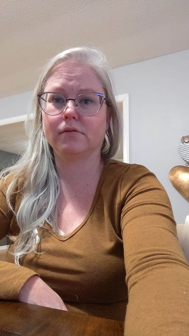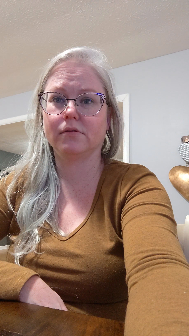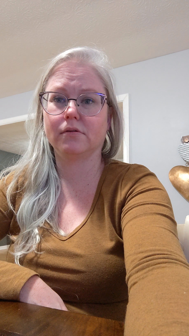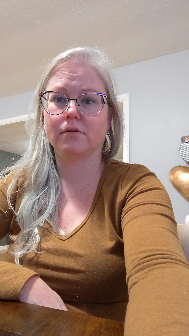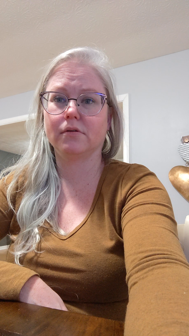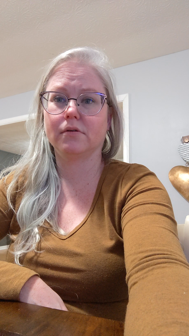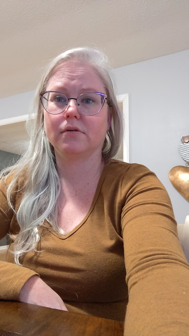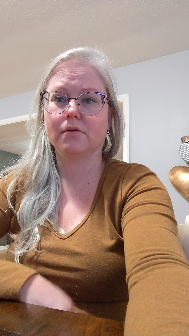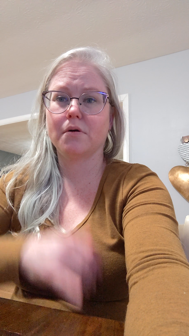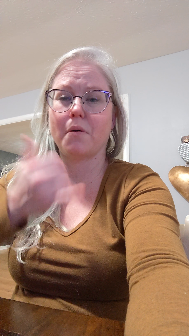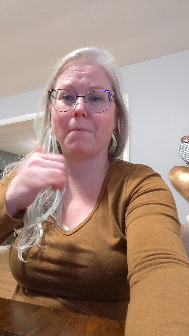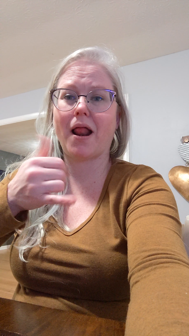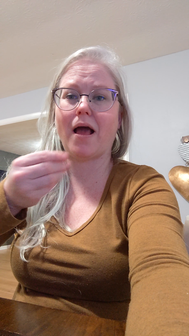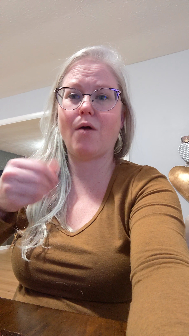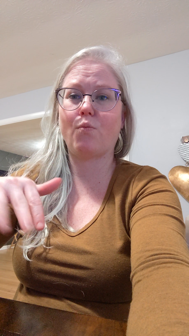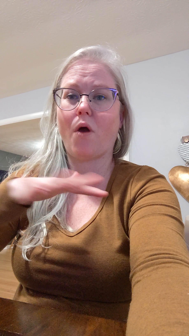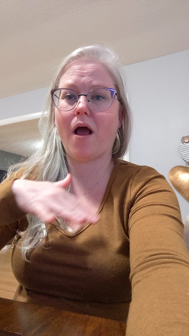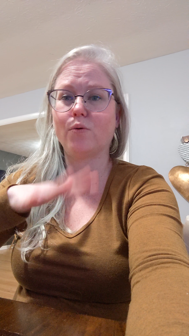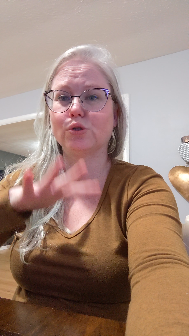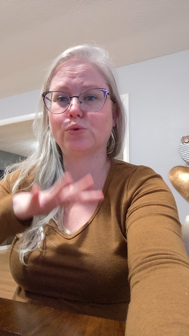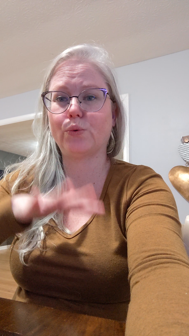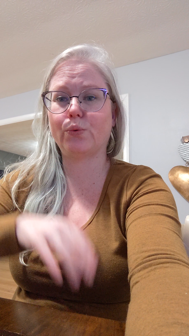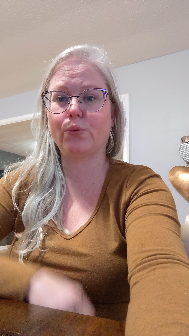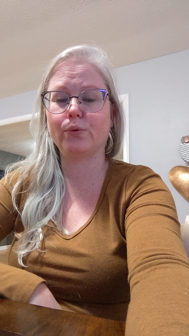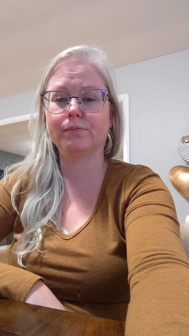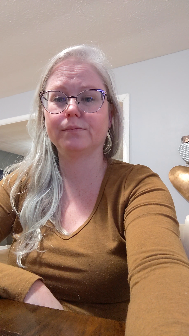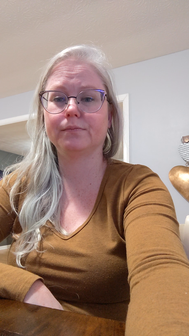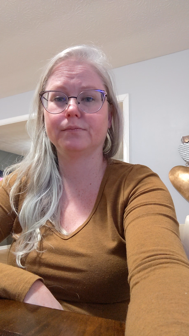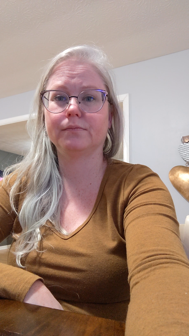playground